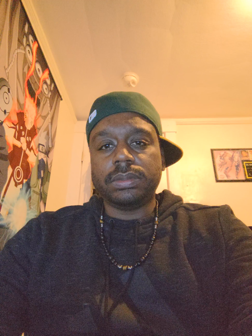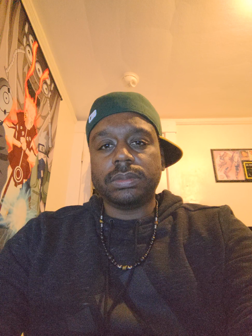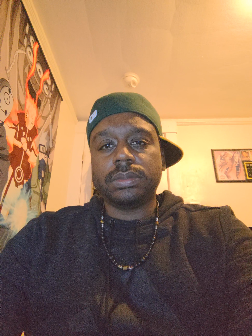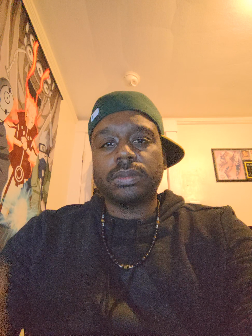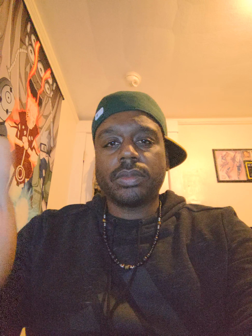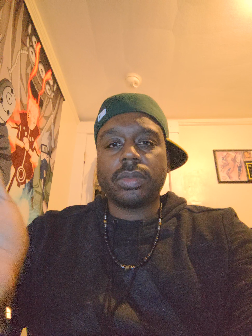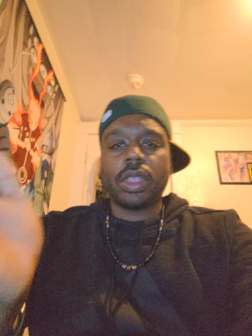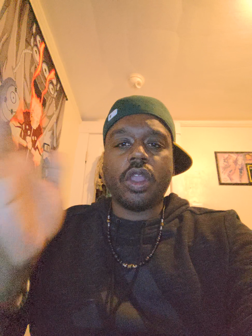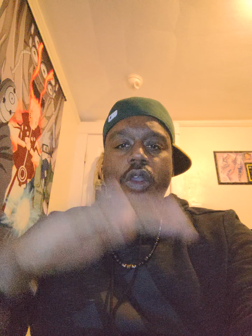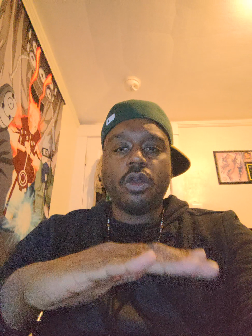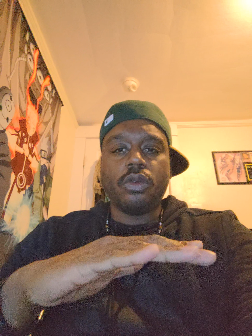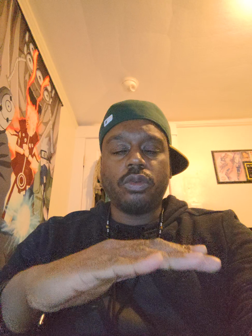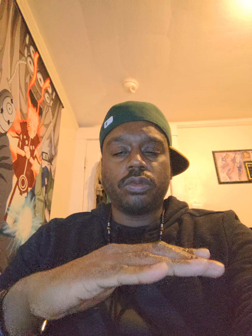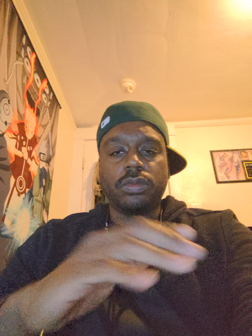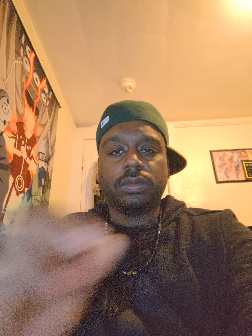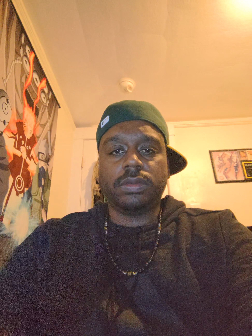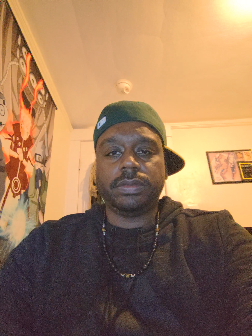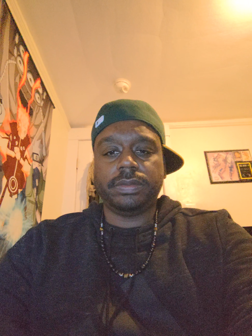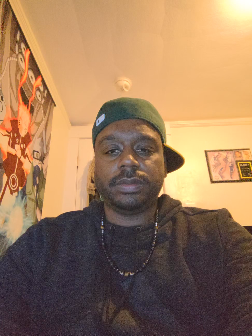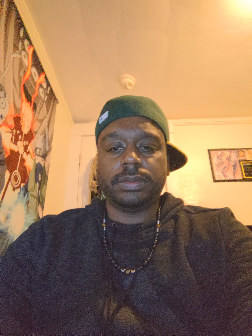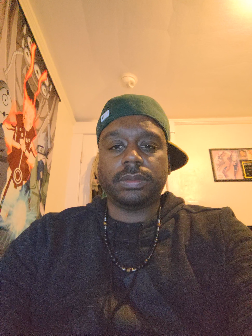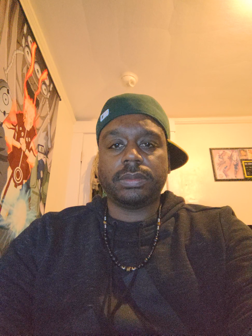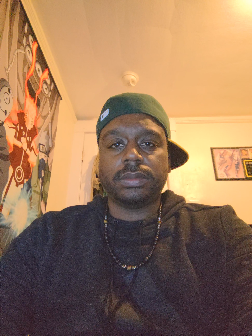on